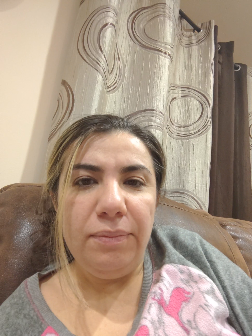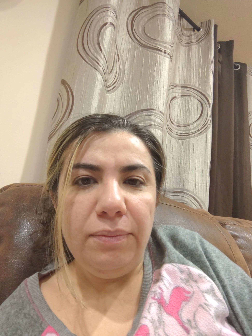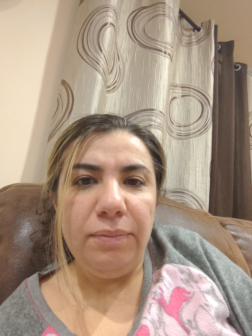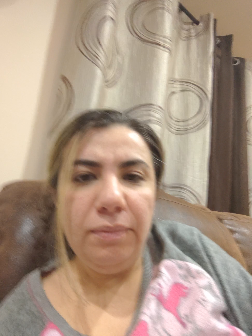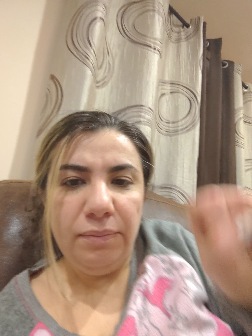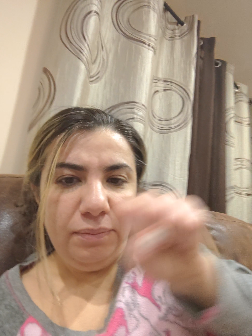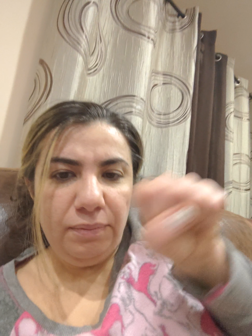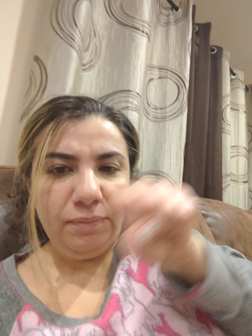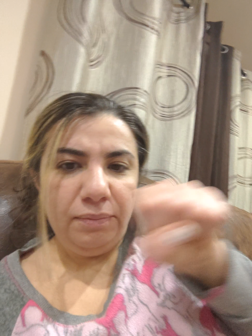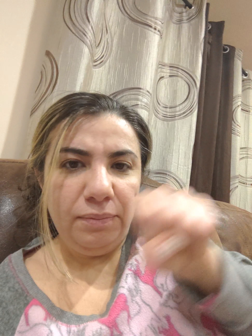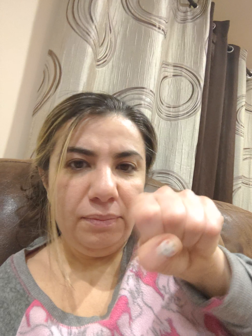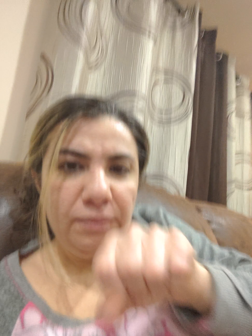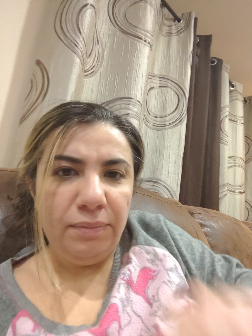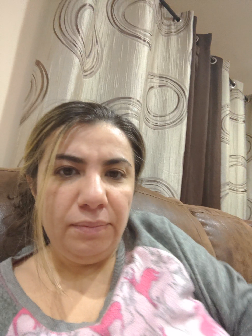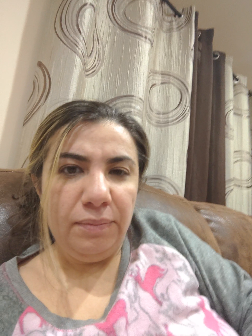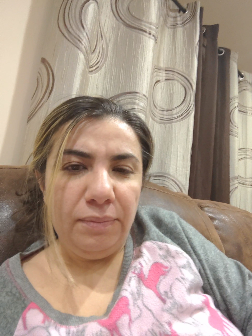shoe